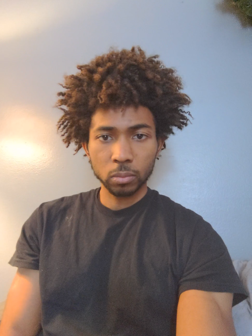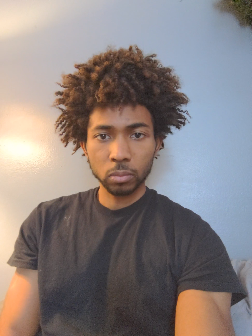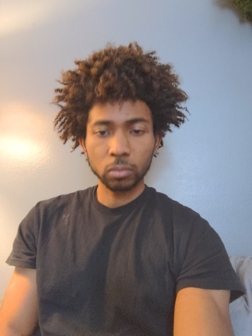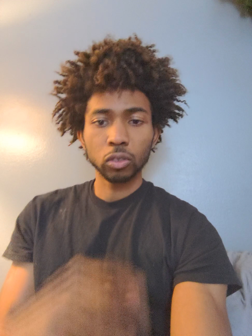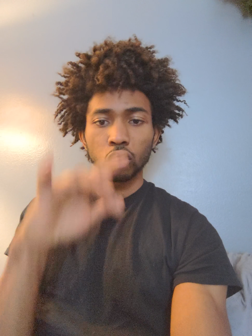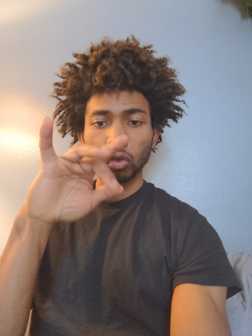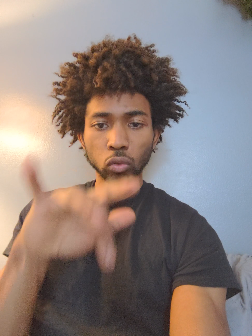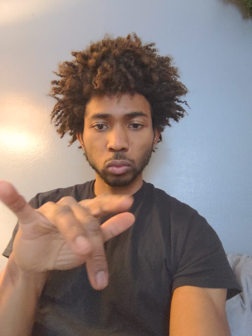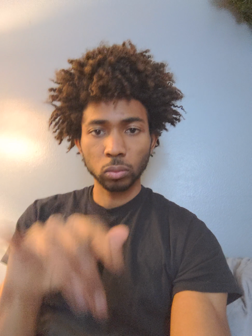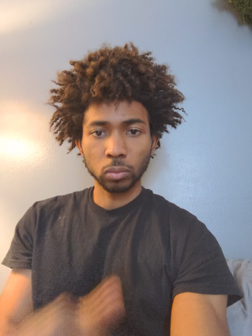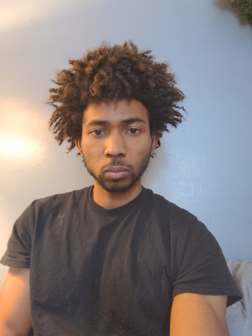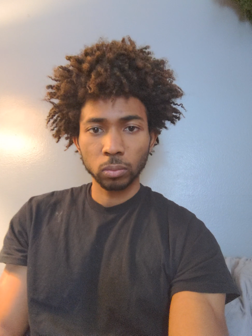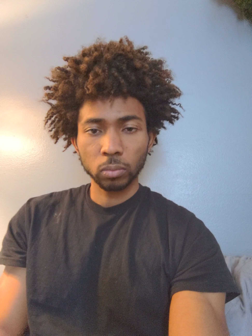touch